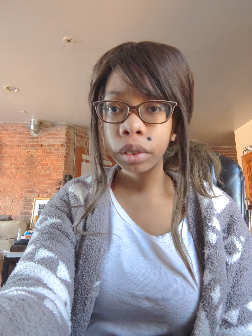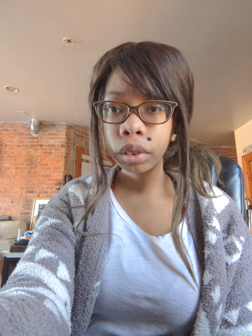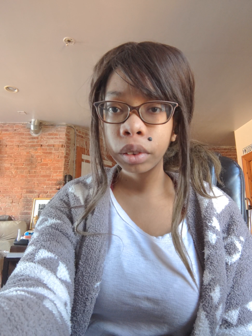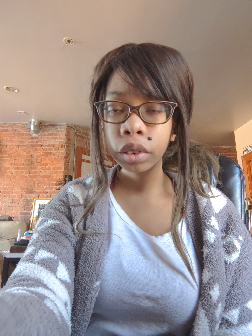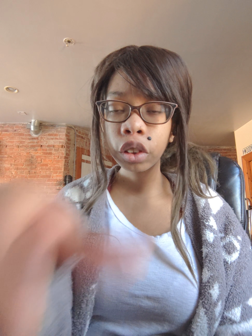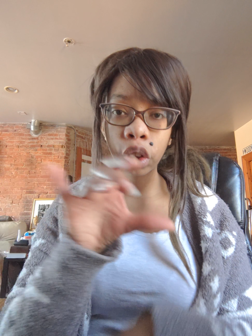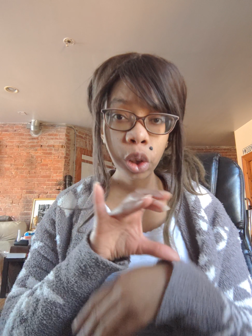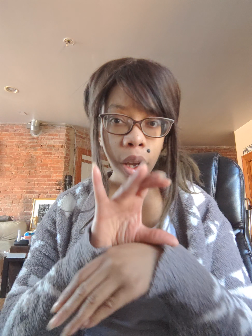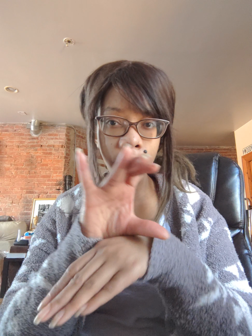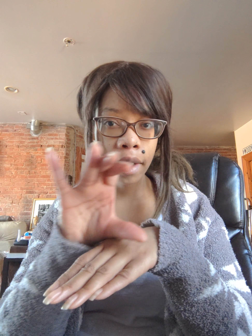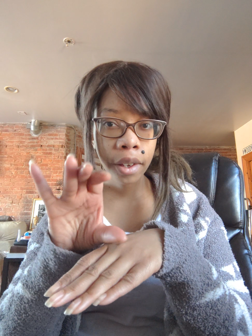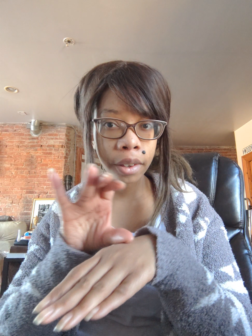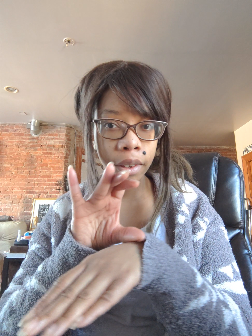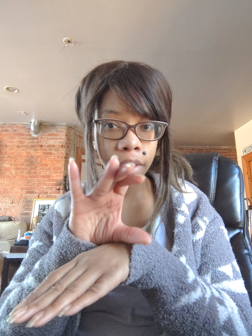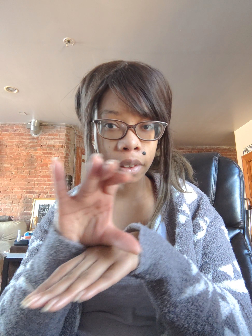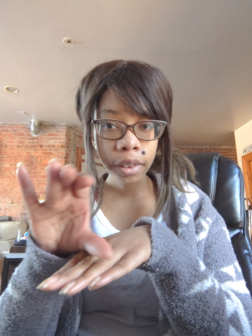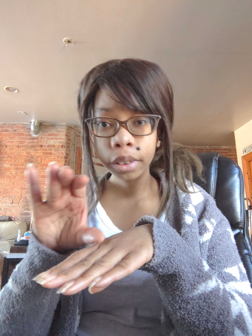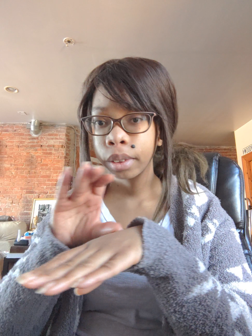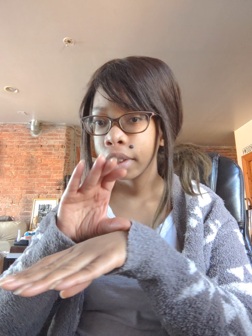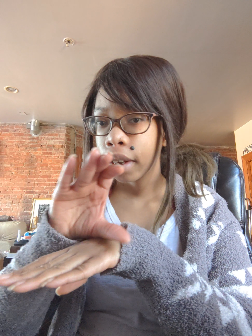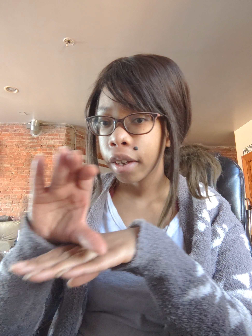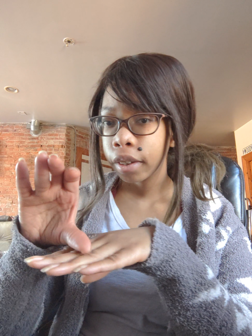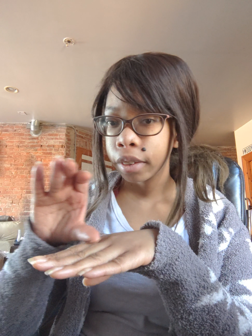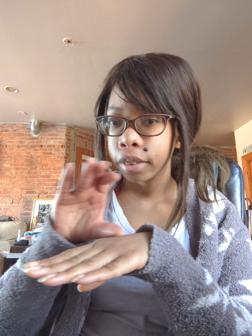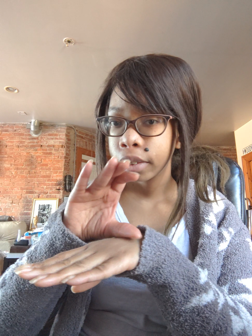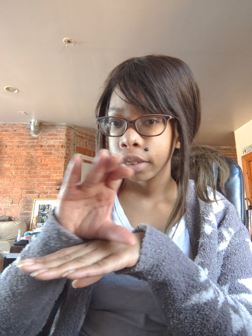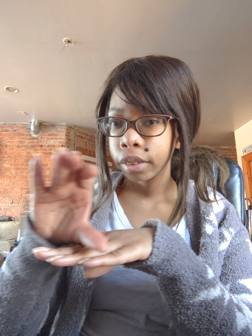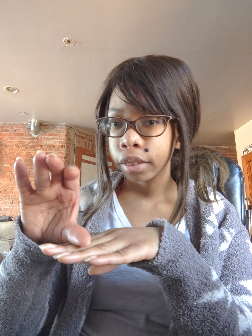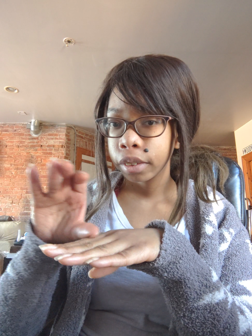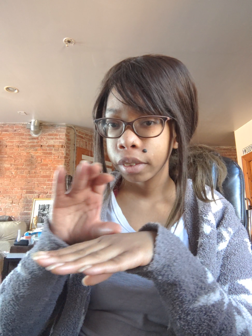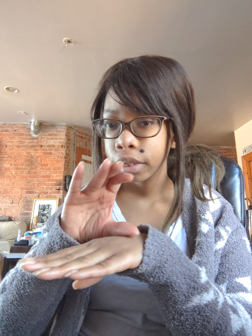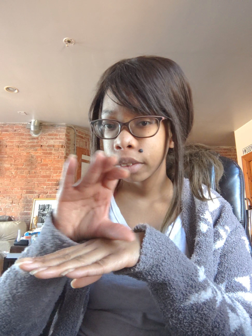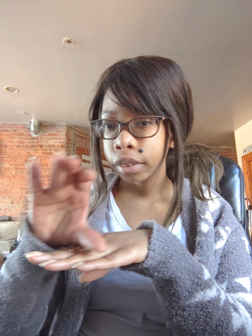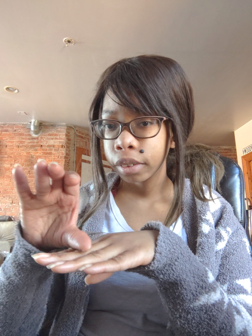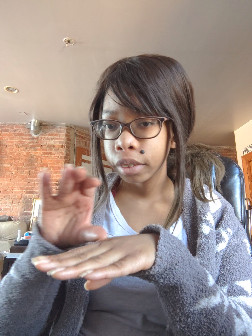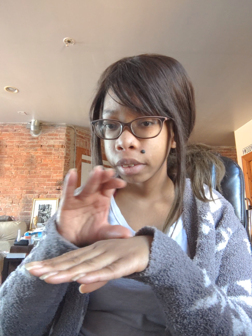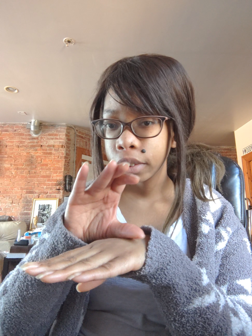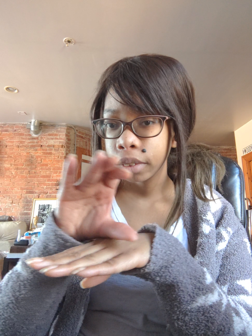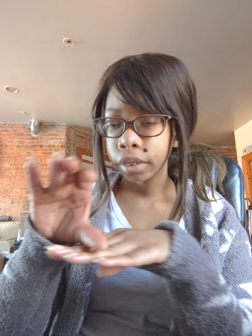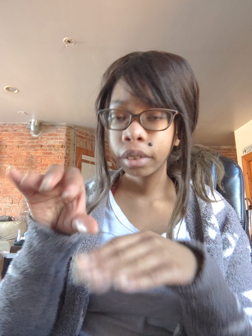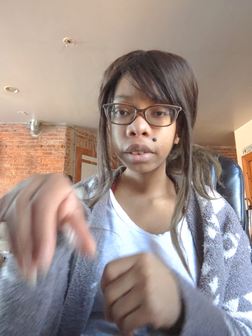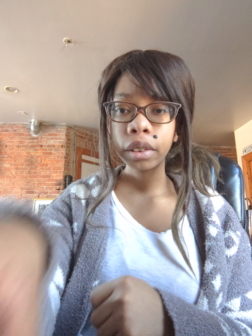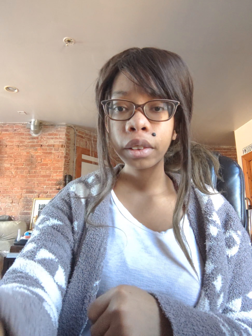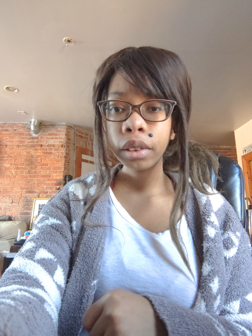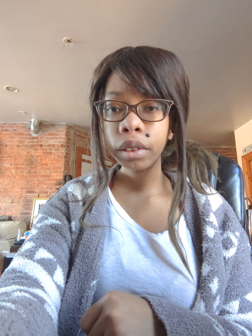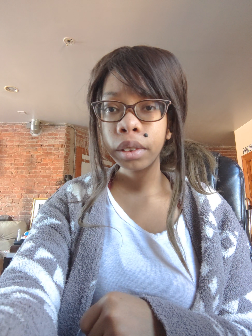chocolate